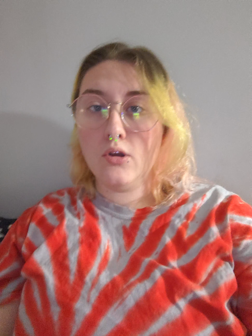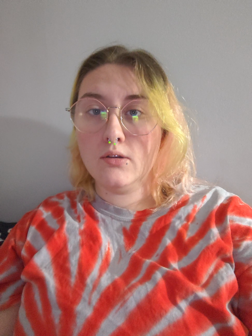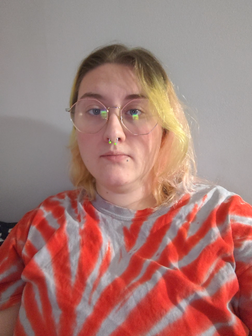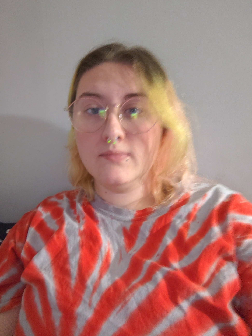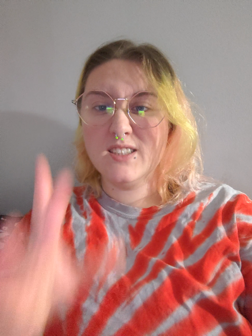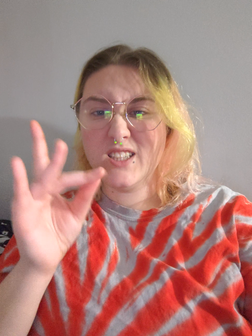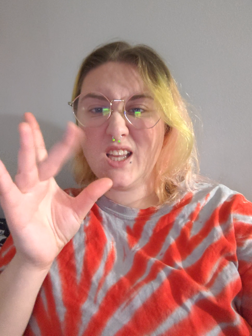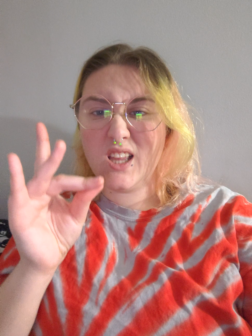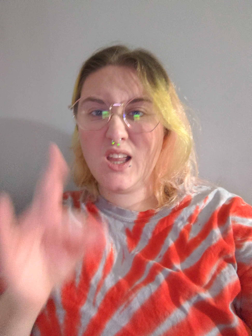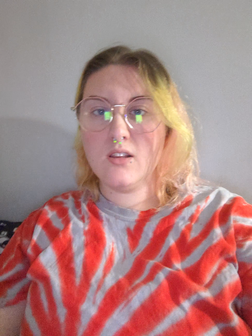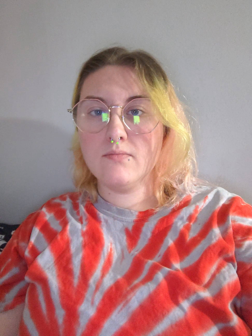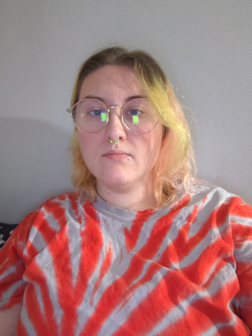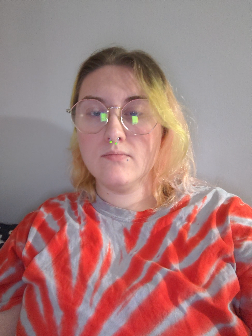sticky